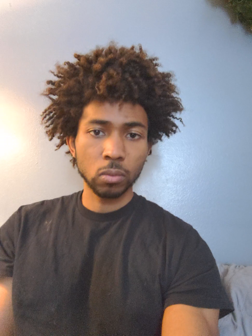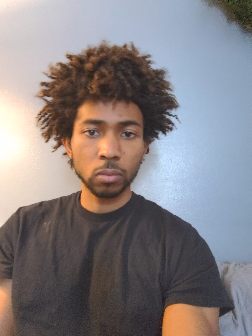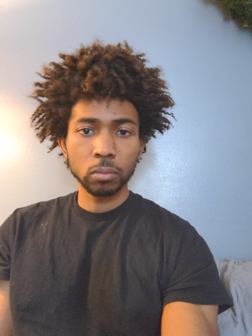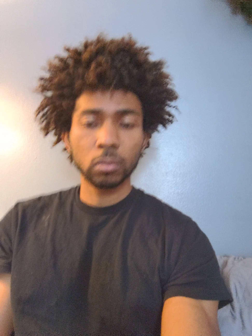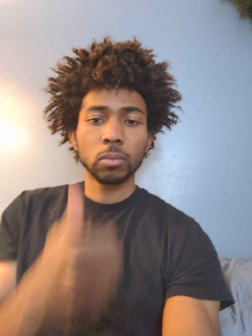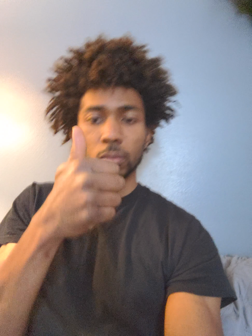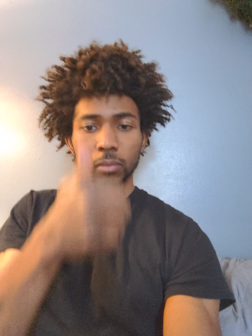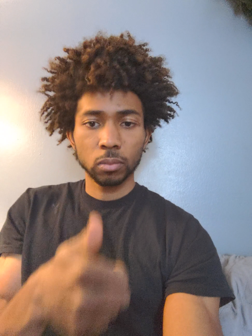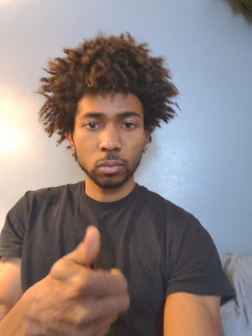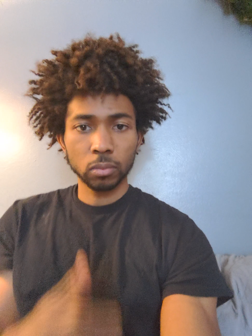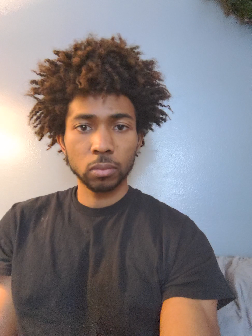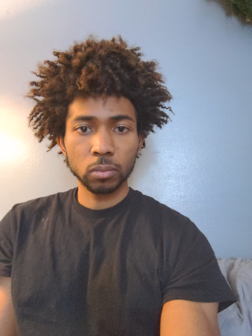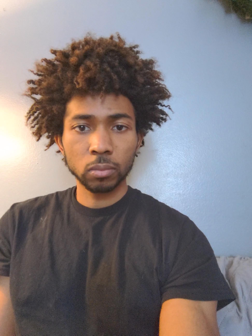every